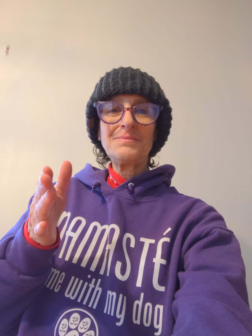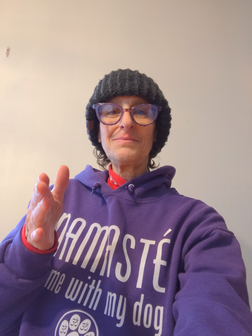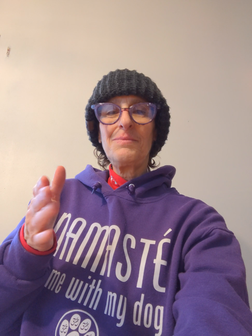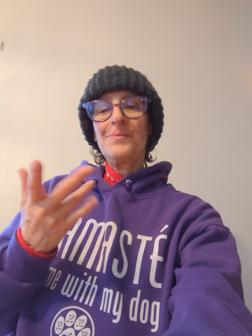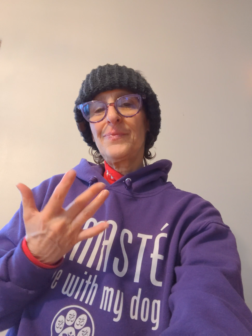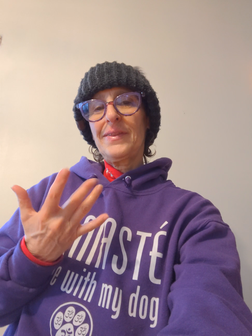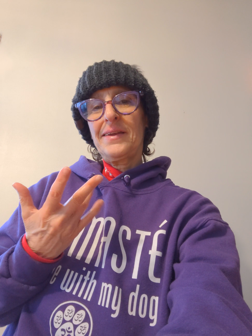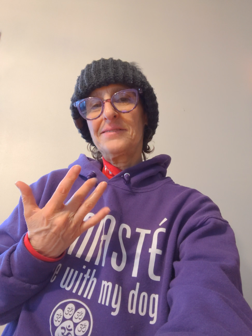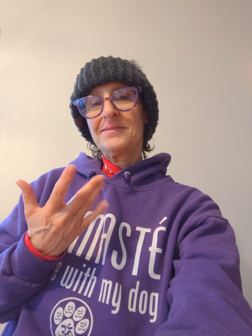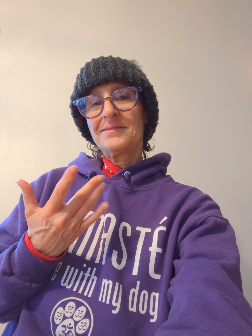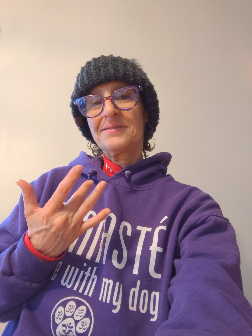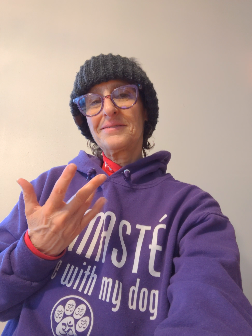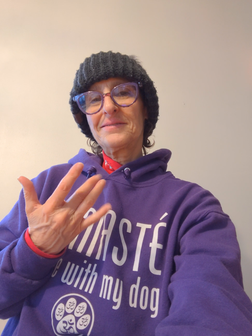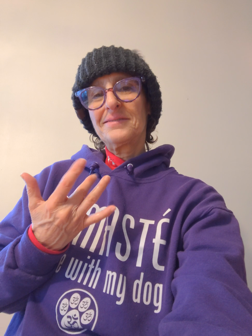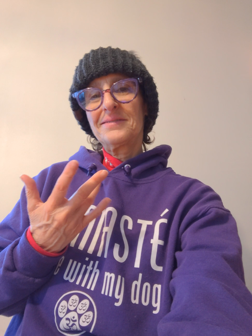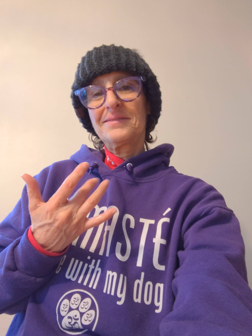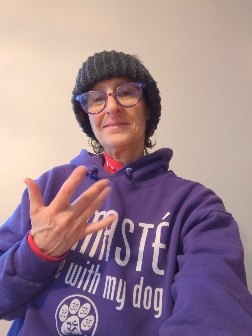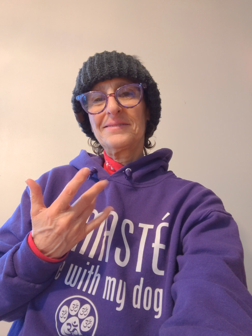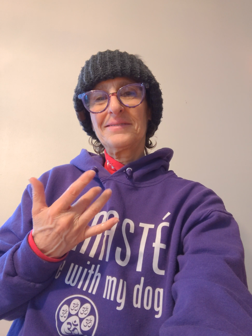wait